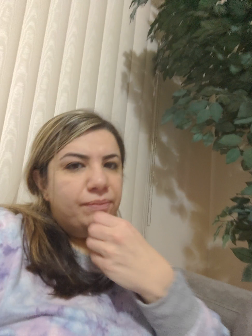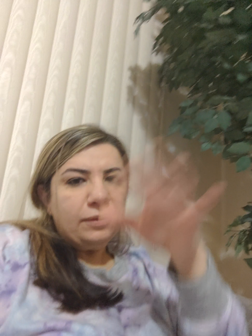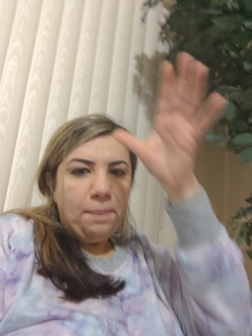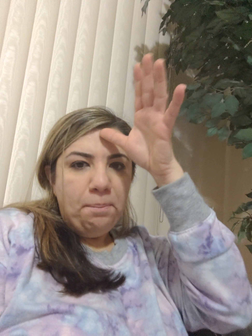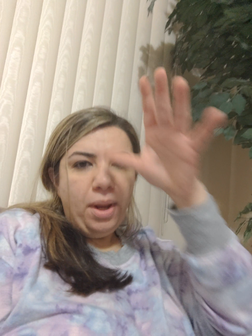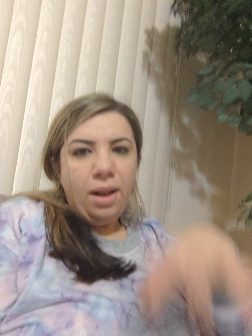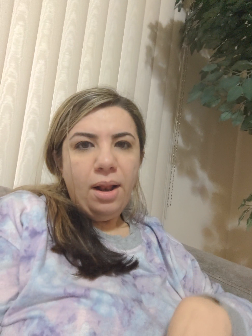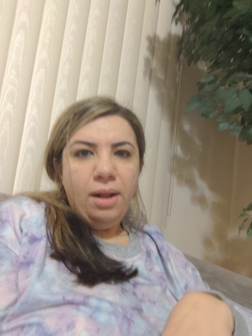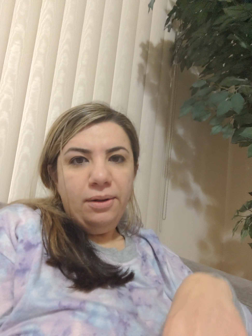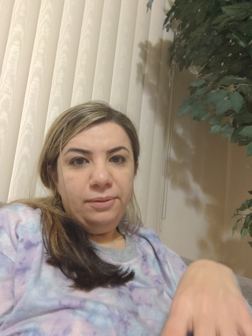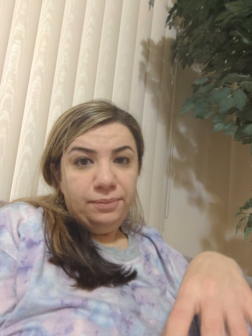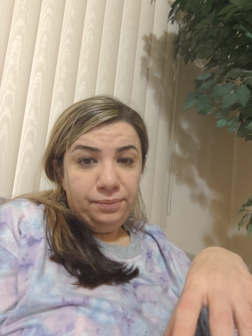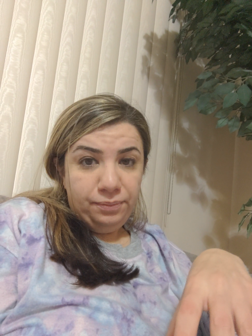man